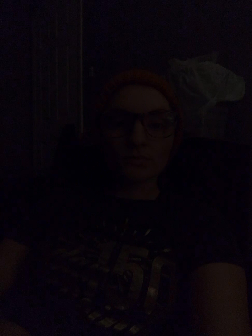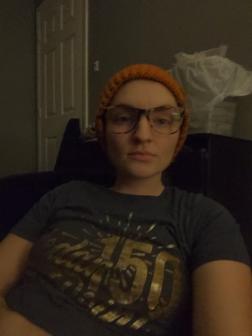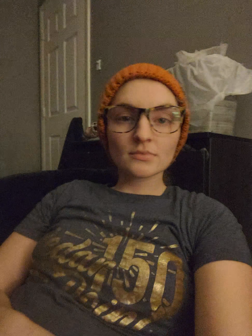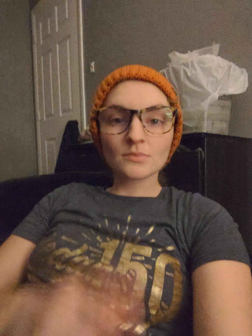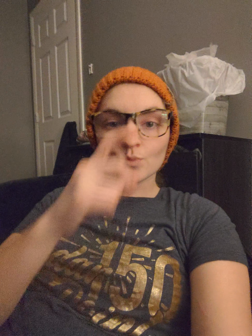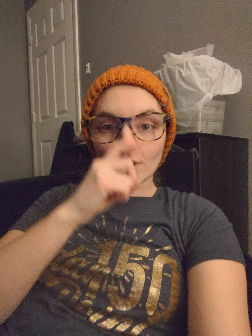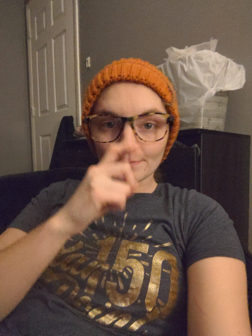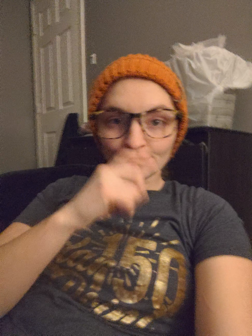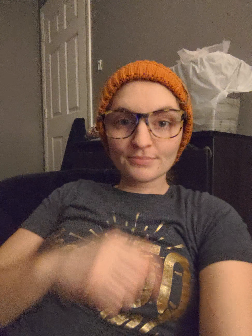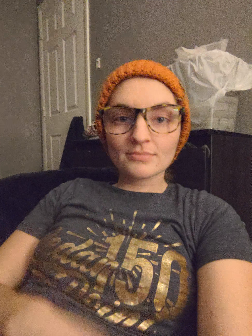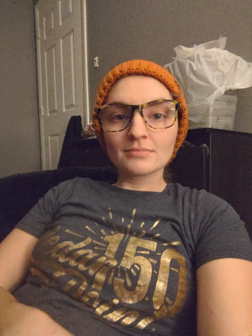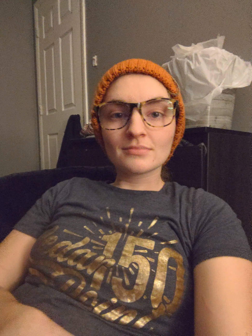doll